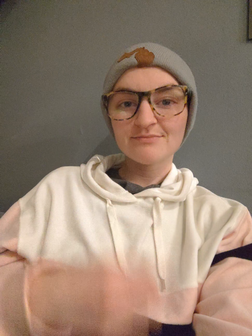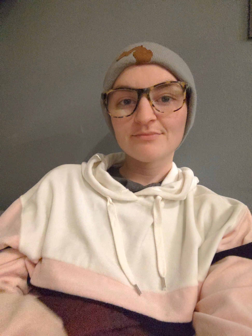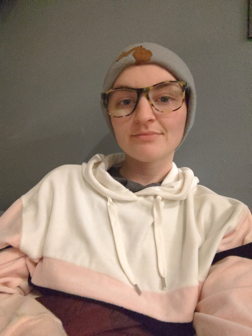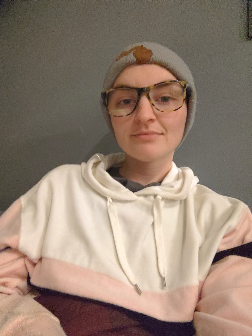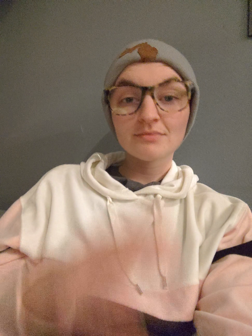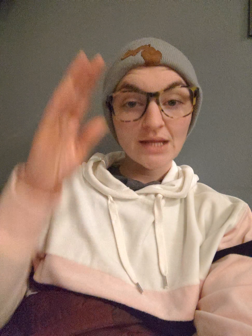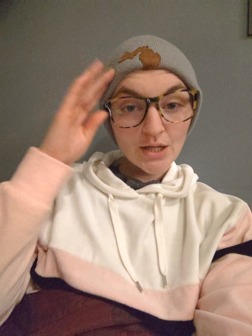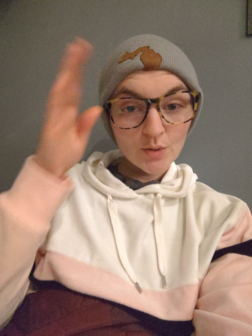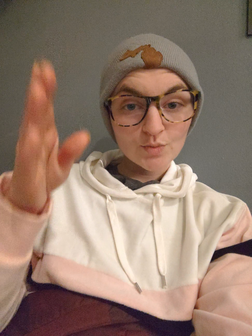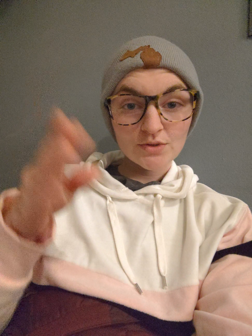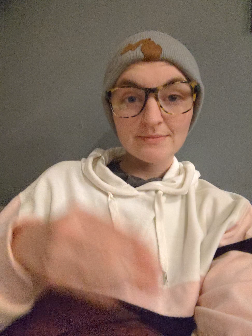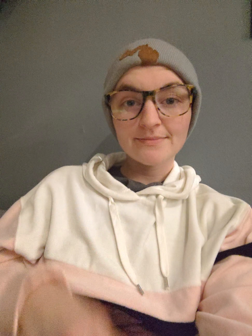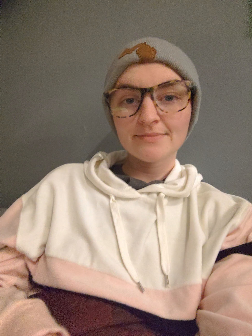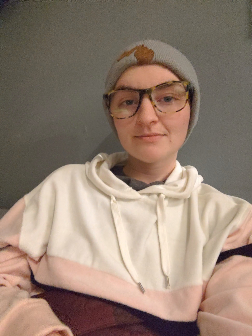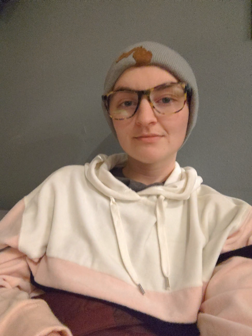hello